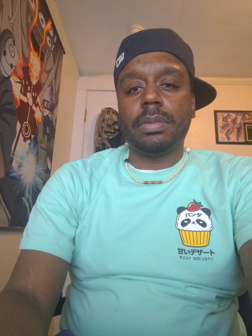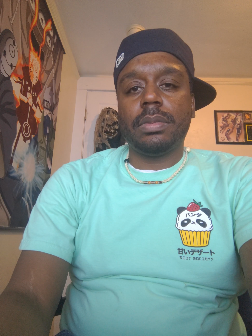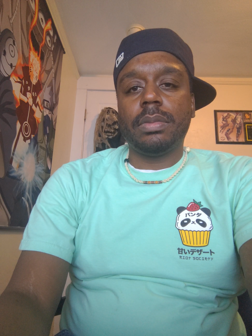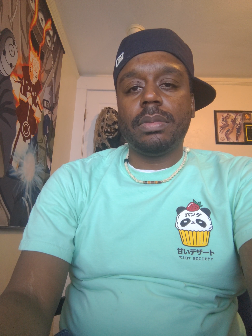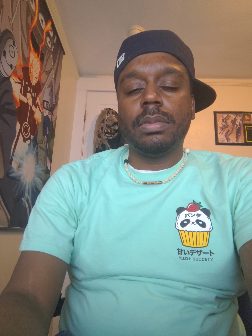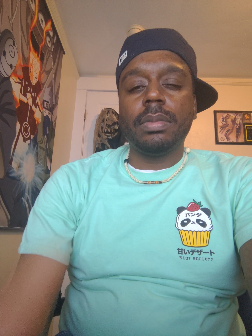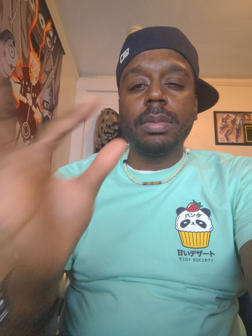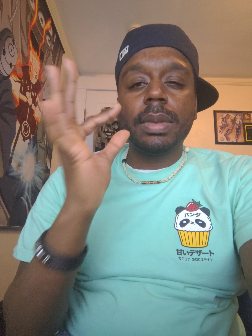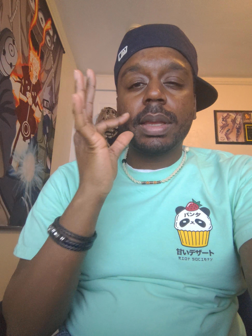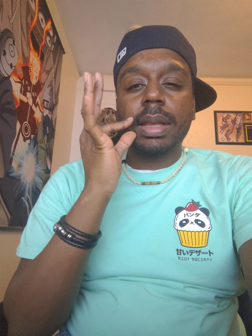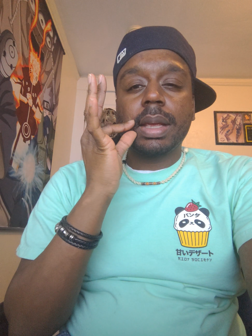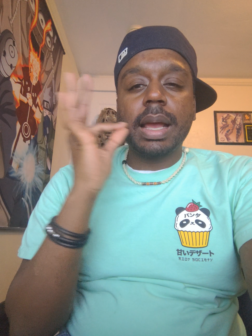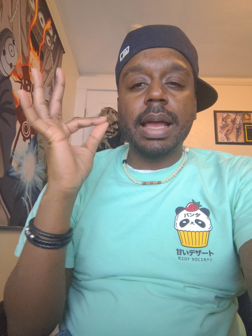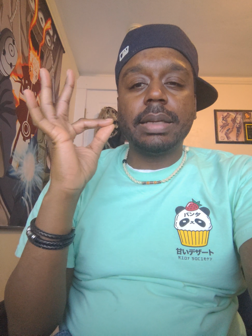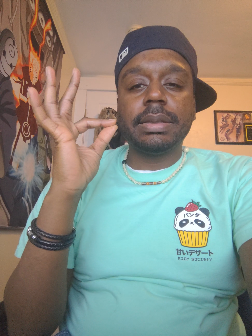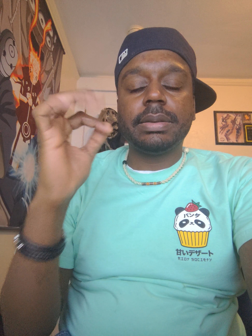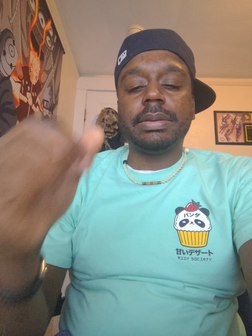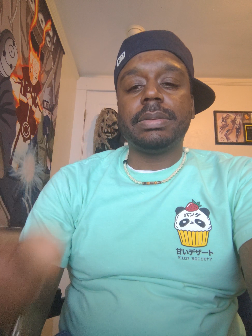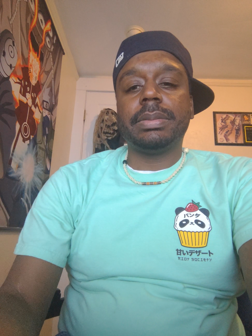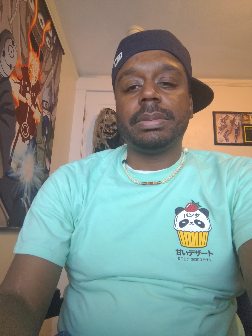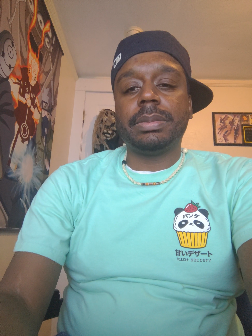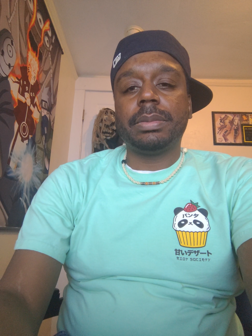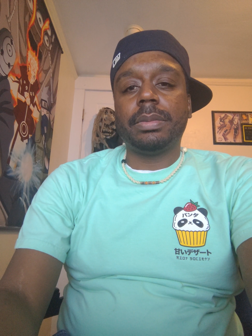cat